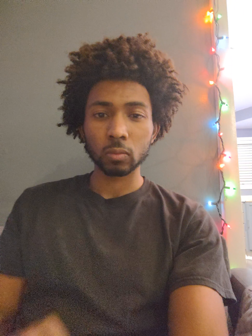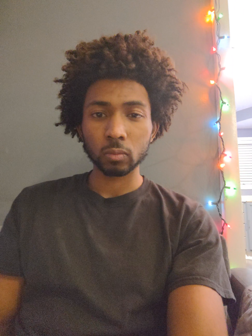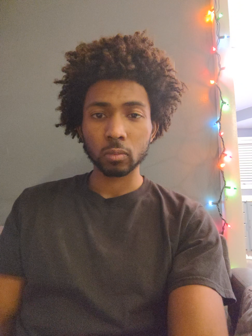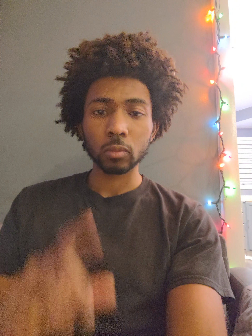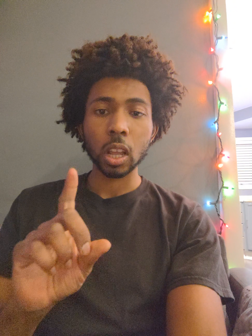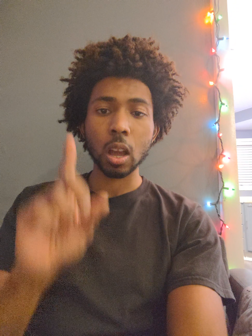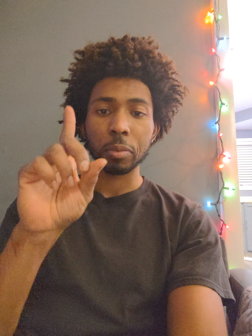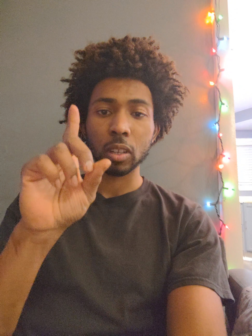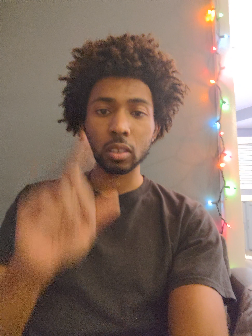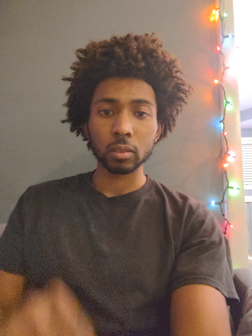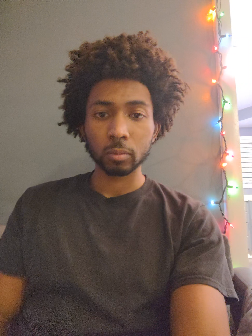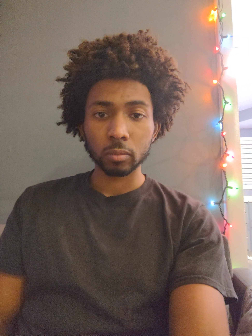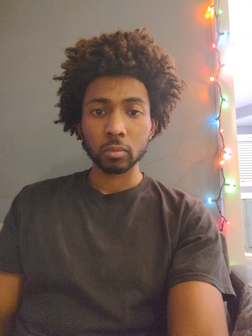up